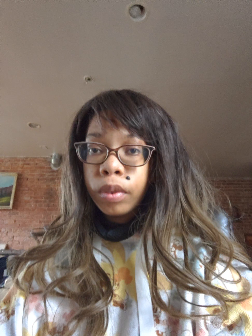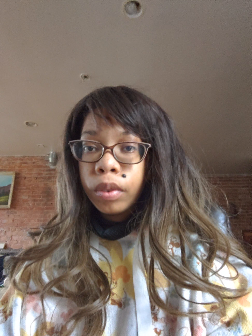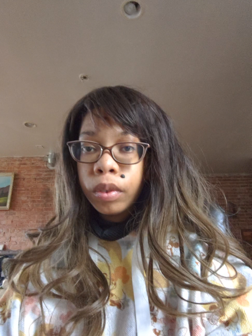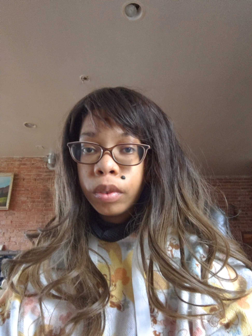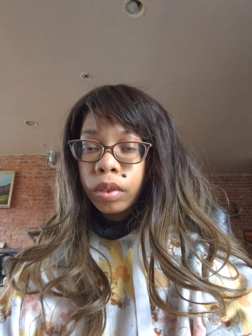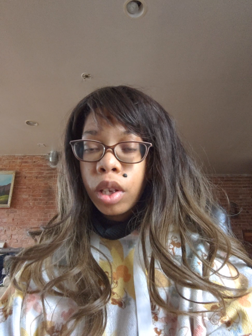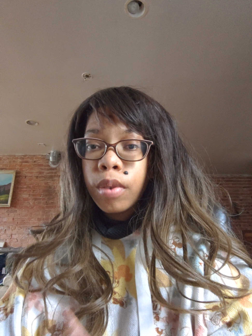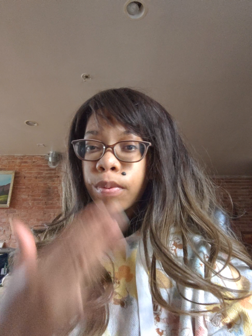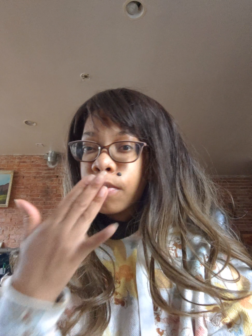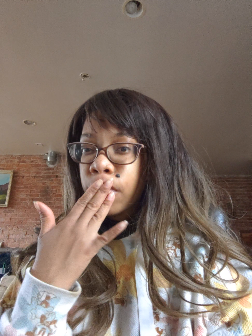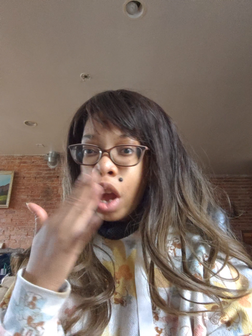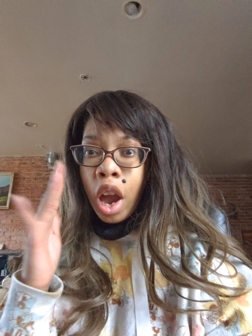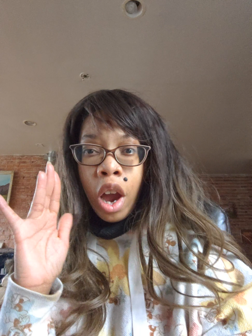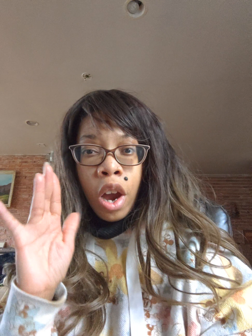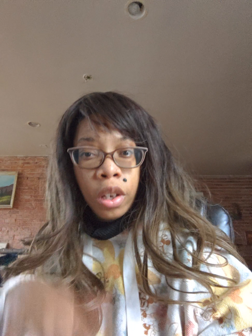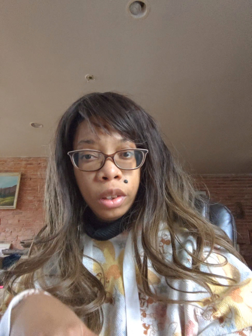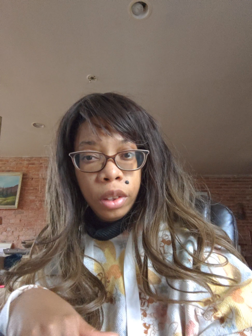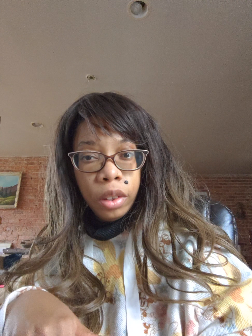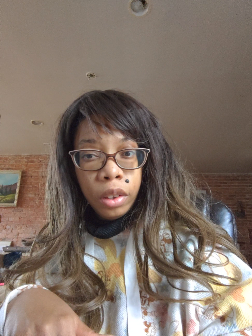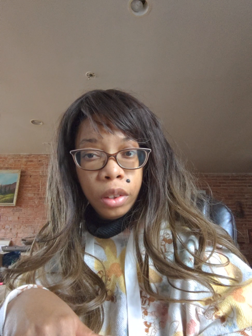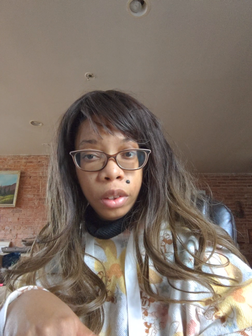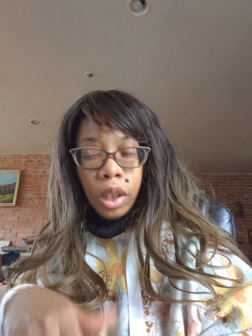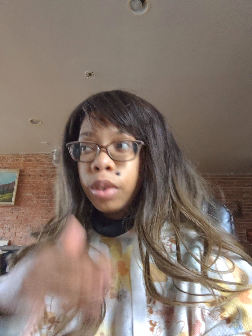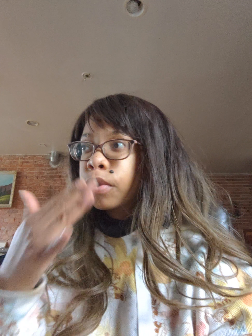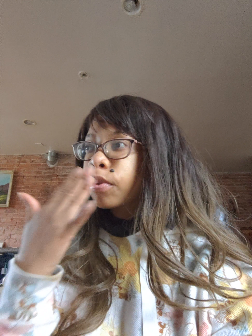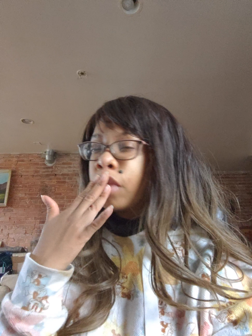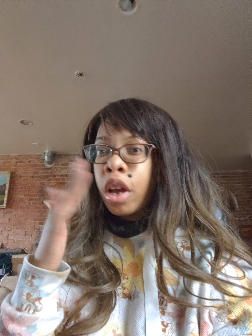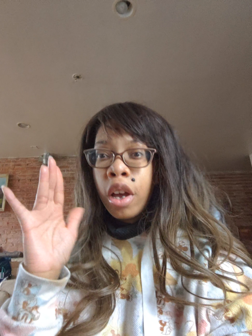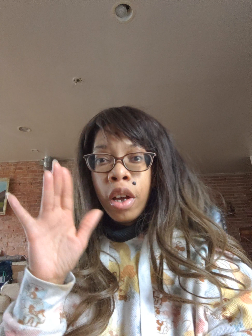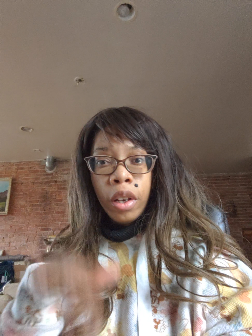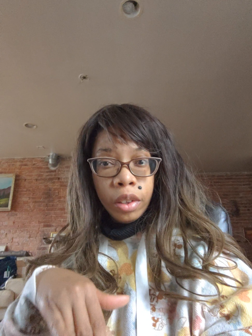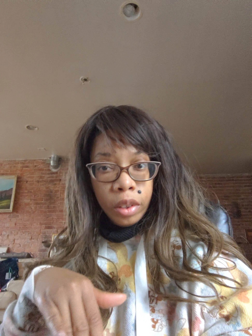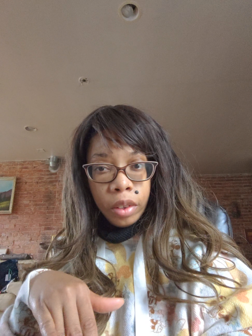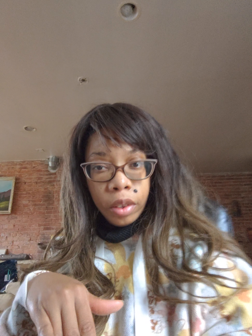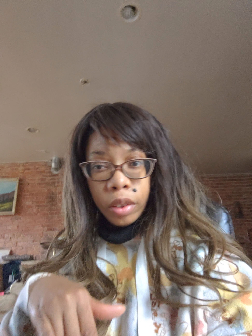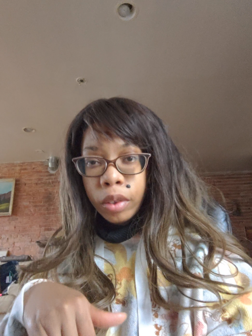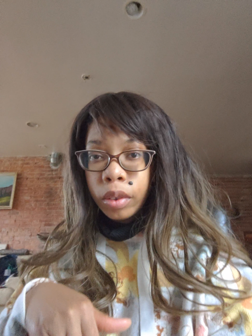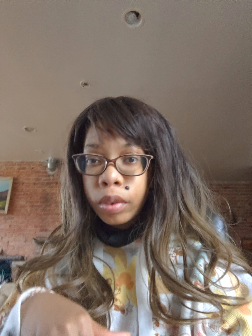bad